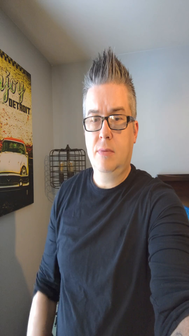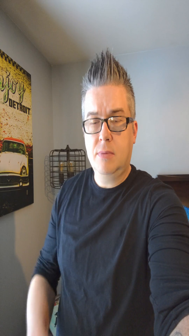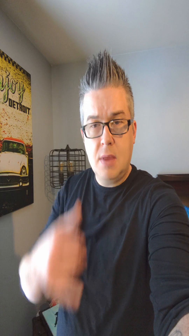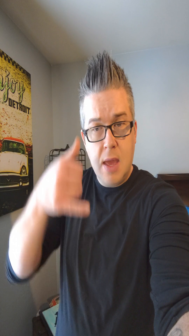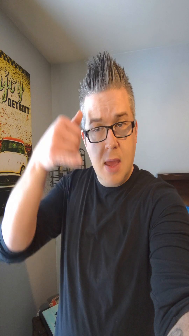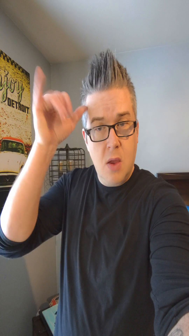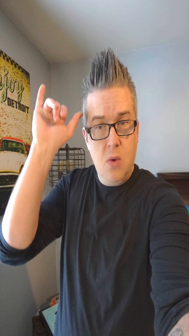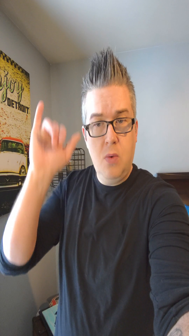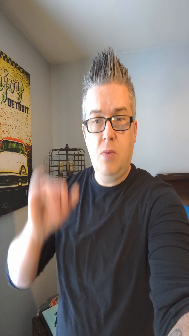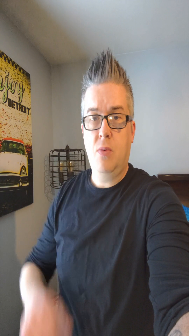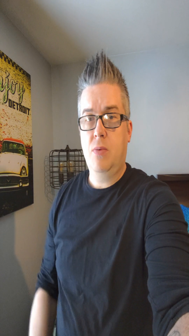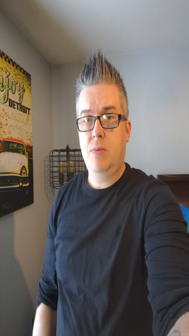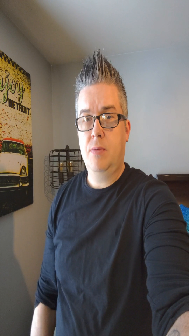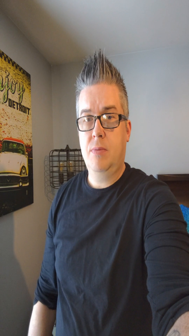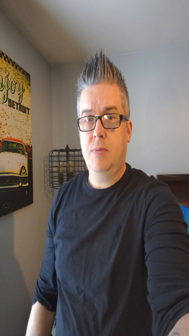cow